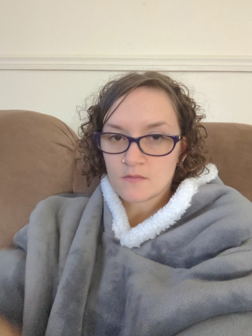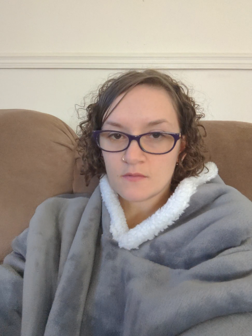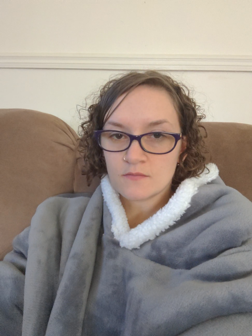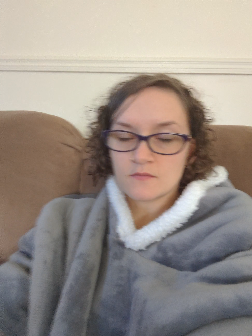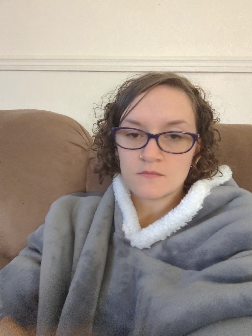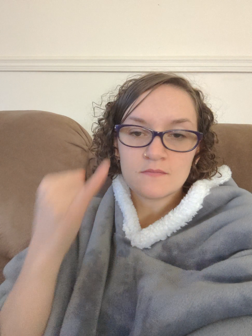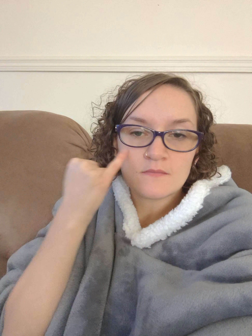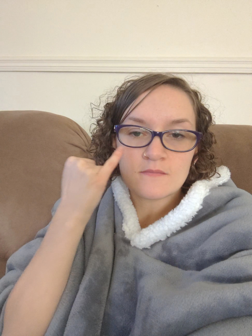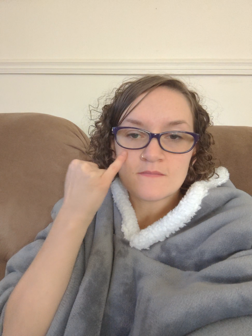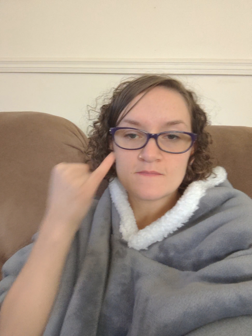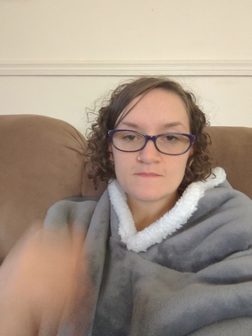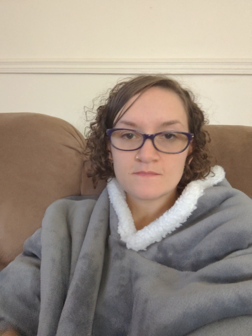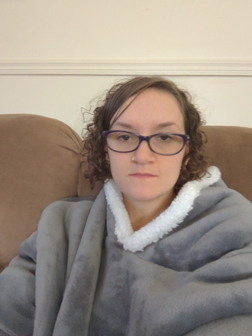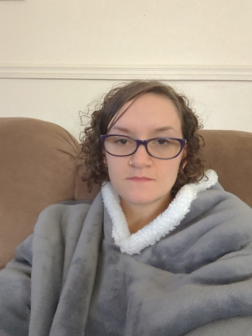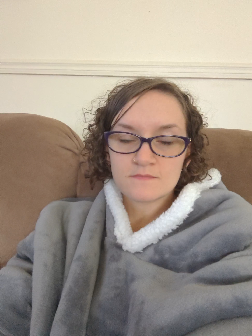if